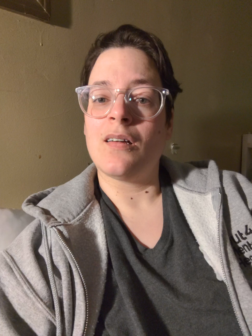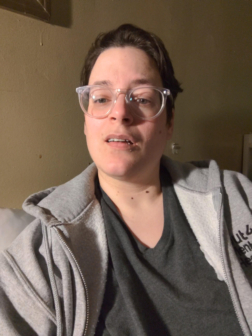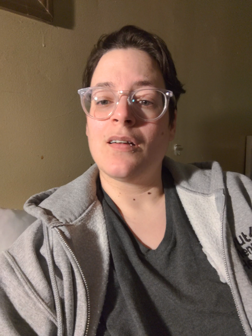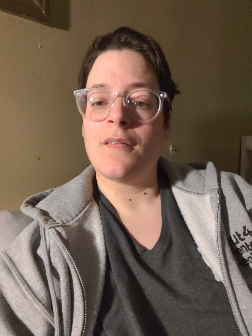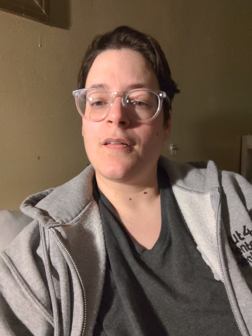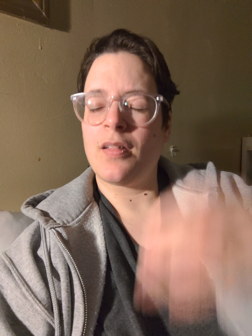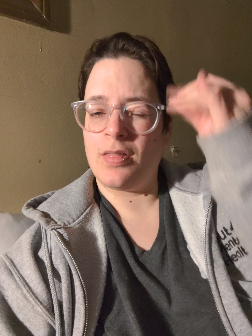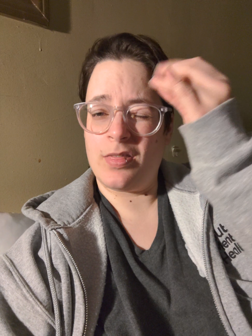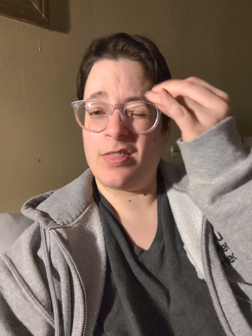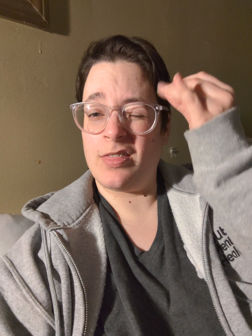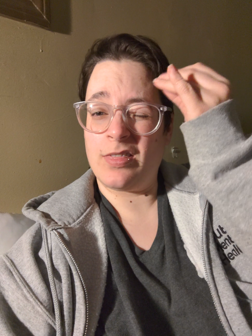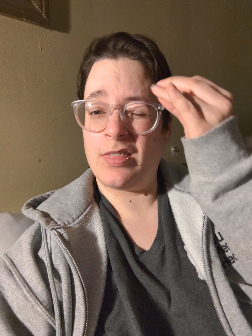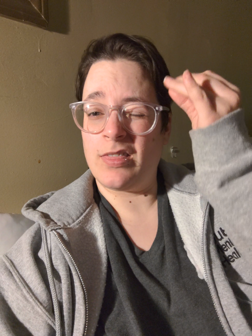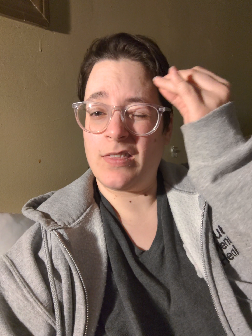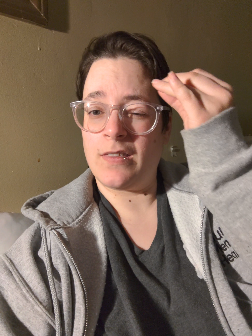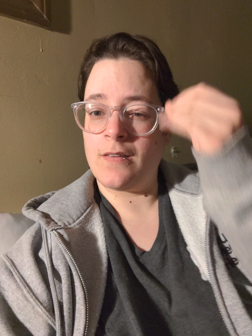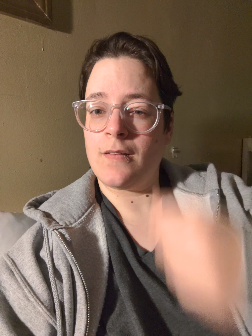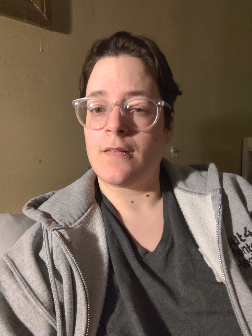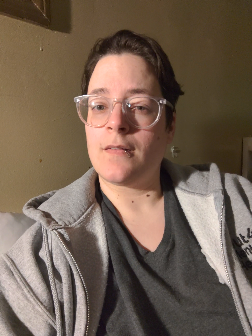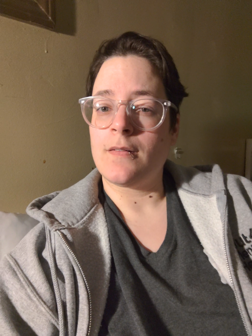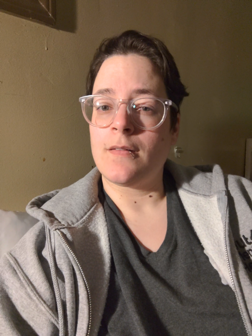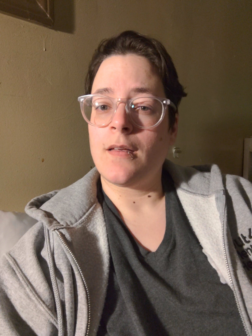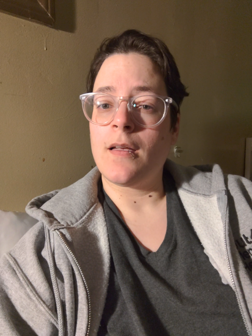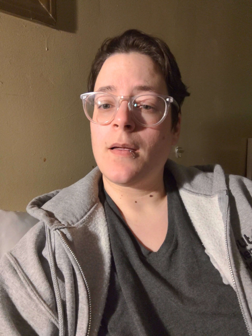think